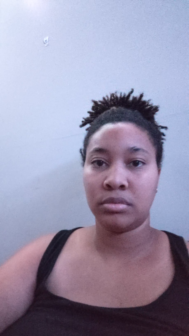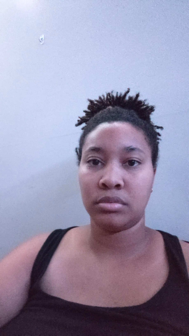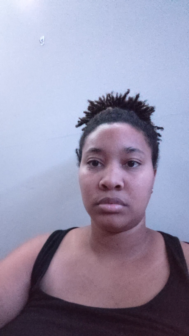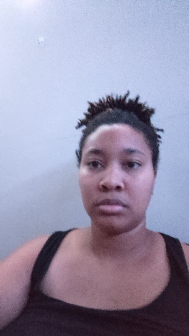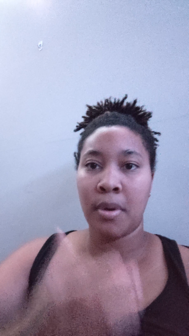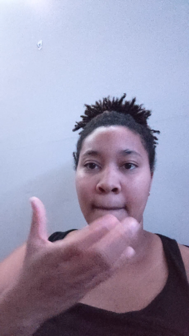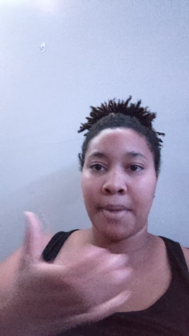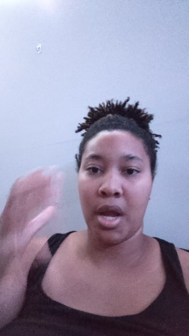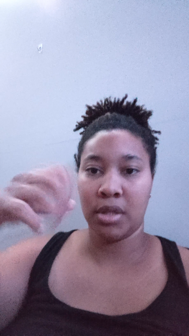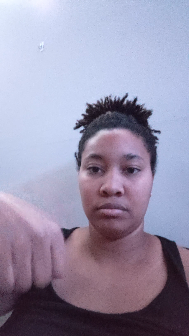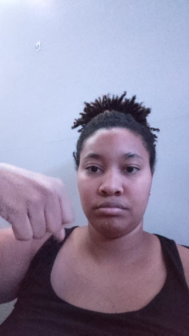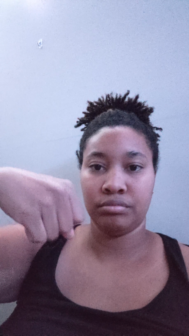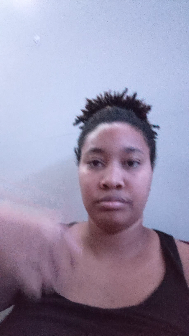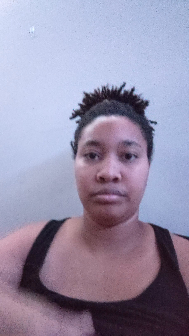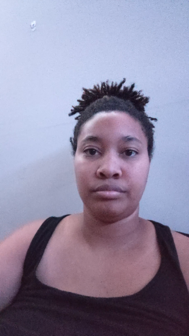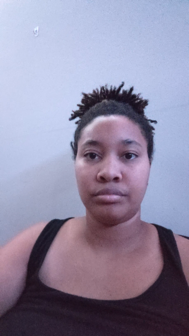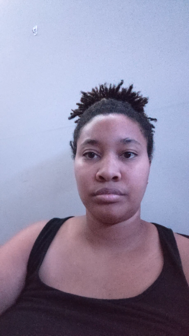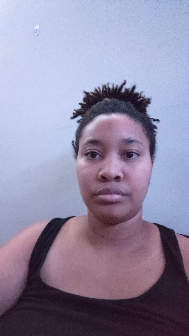bucket